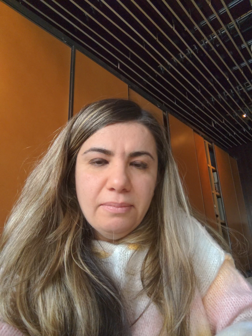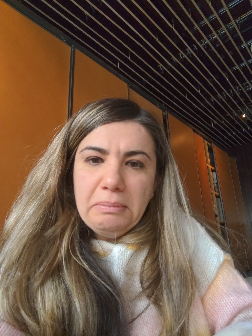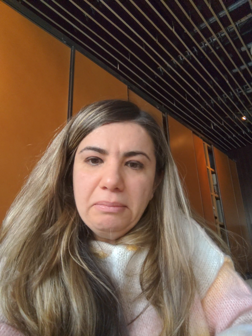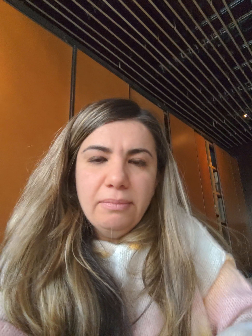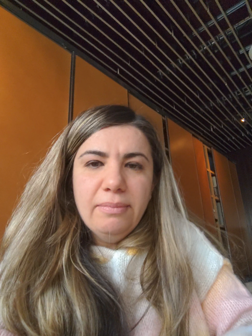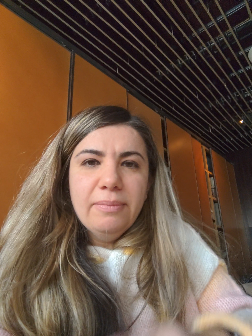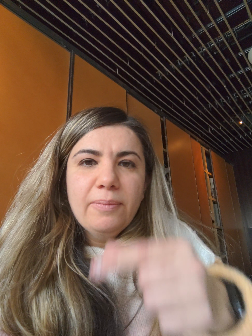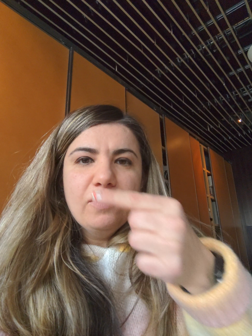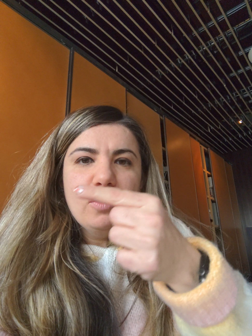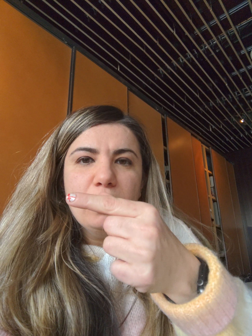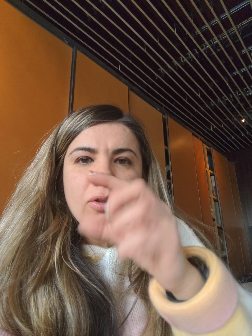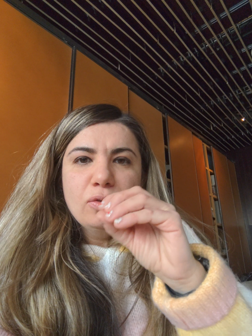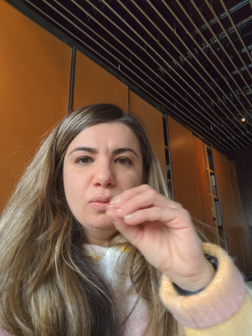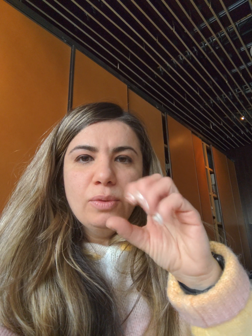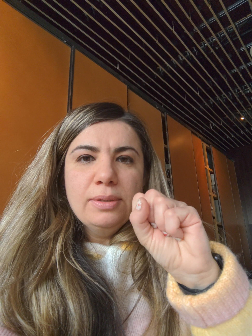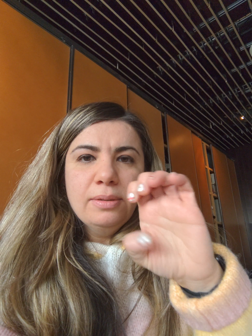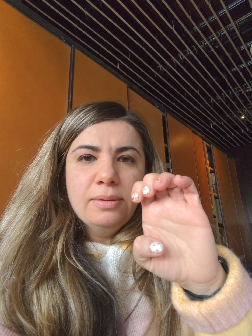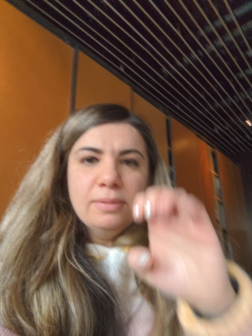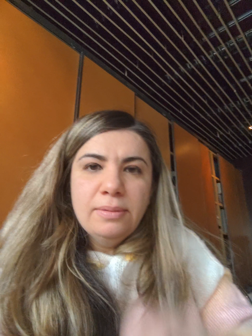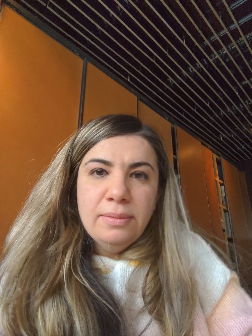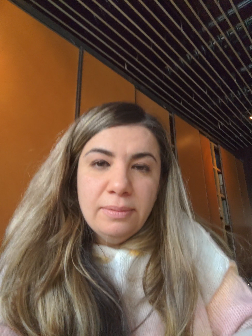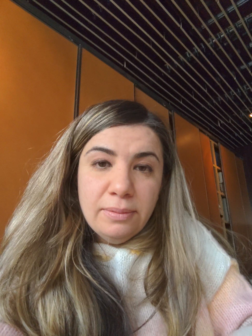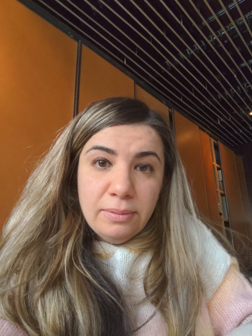goose